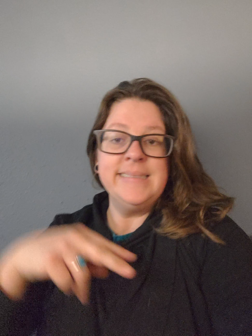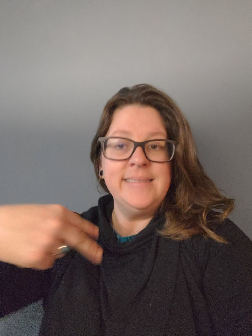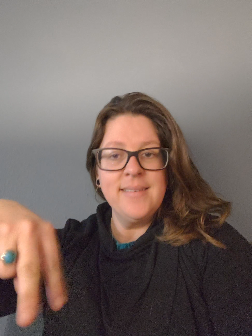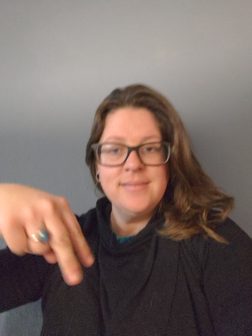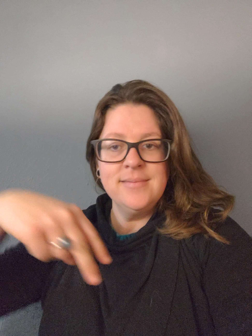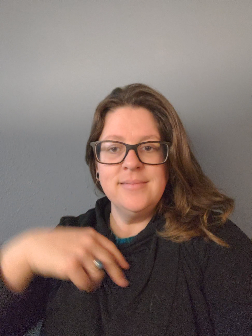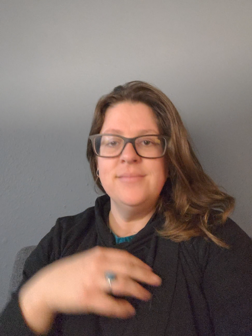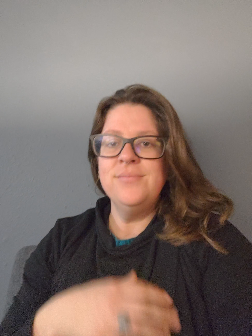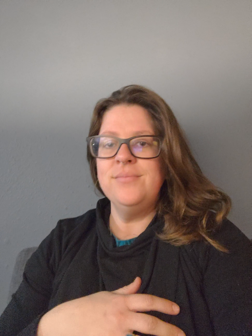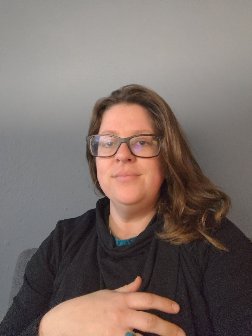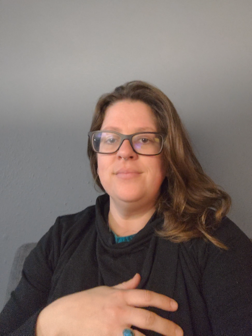dance